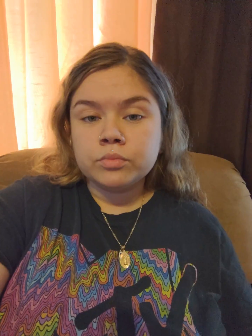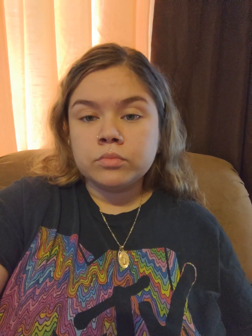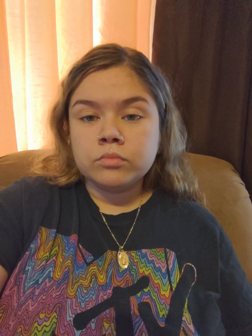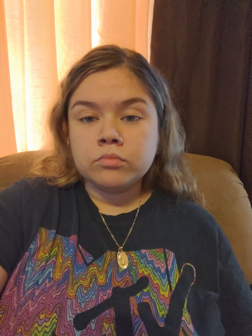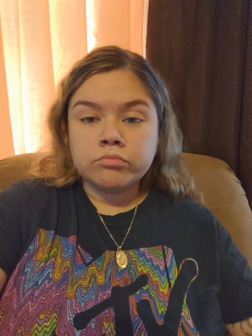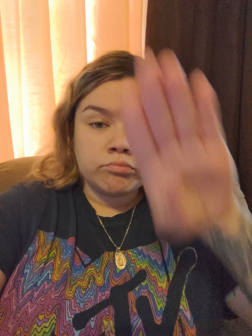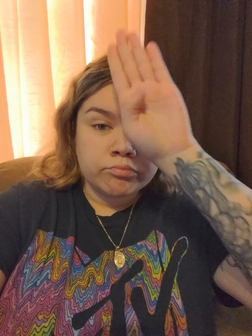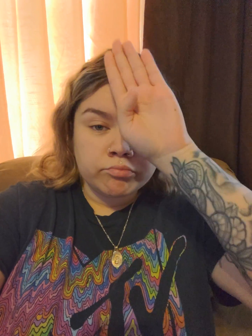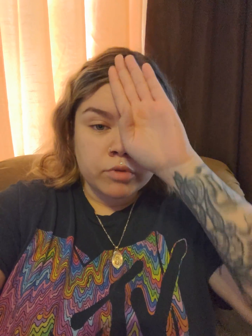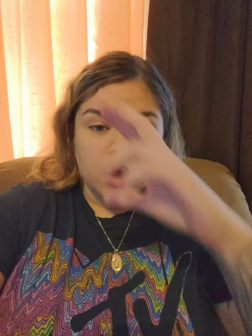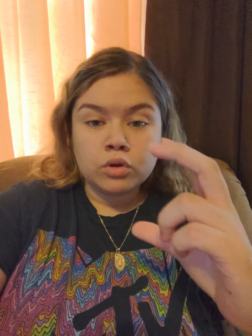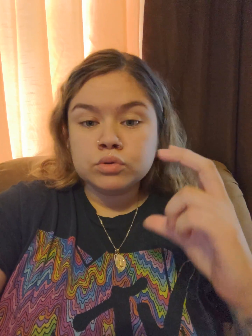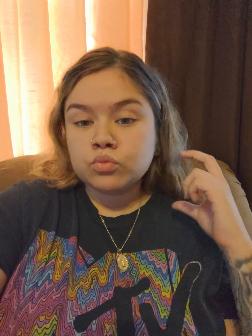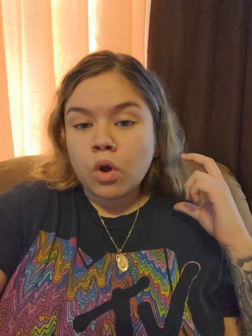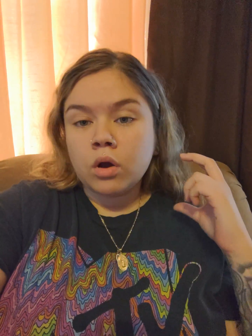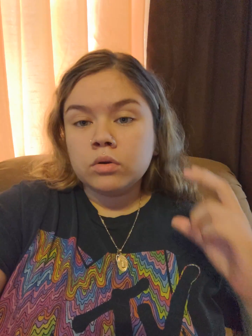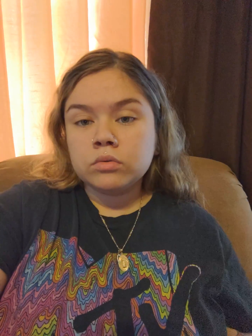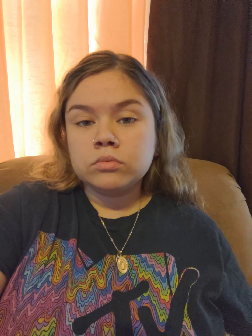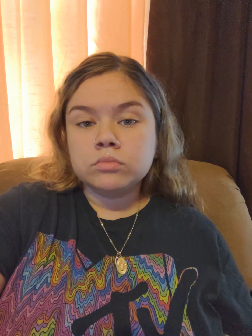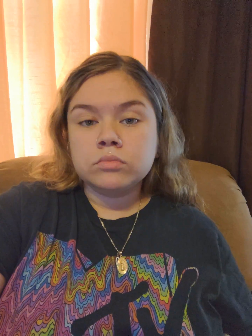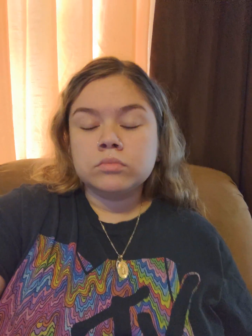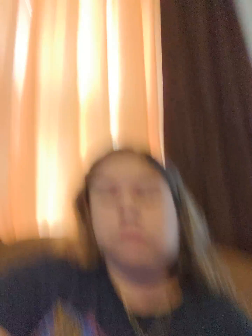fire truck